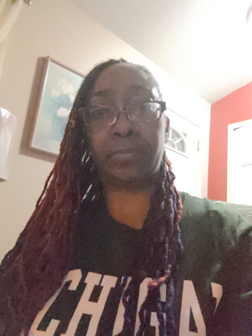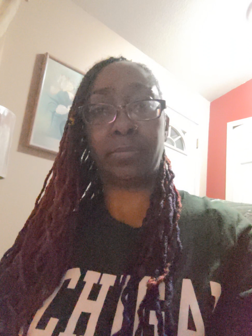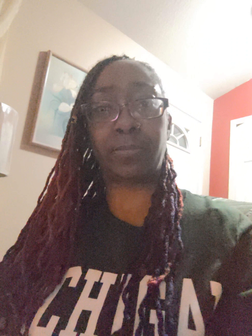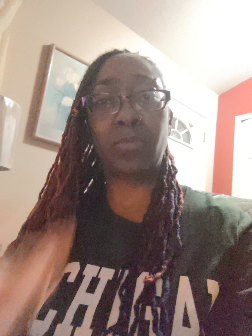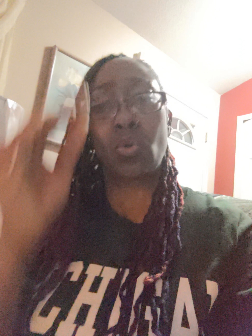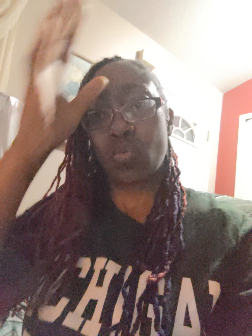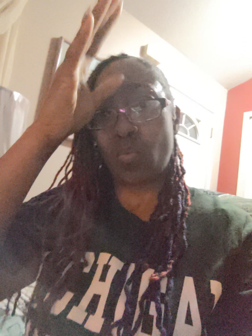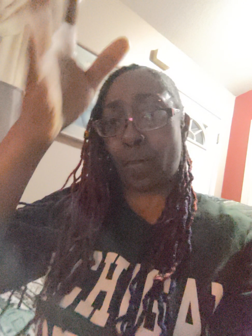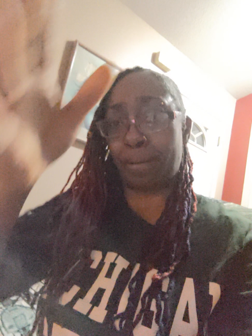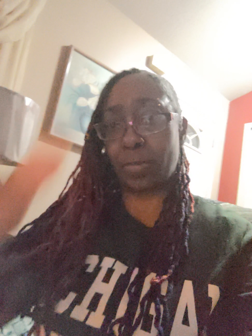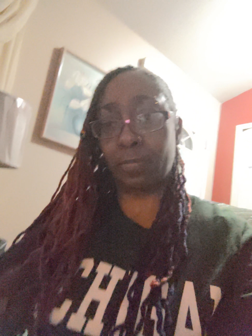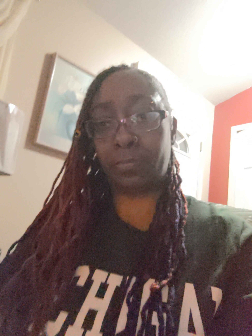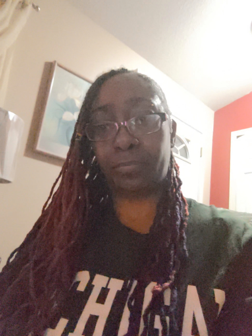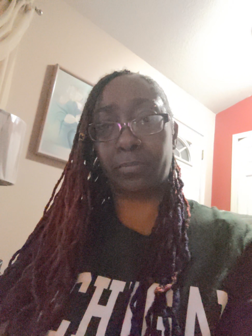grandpa